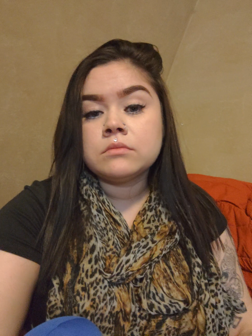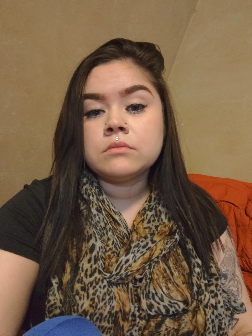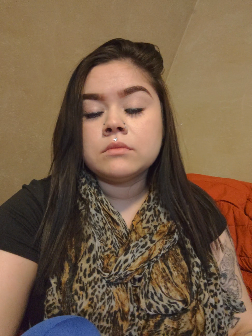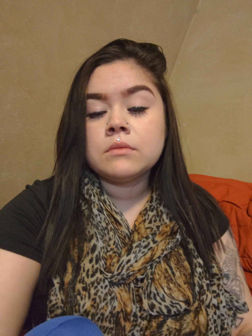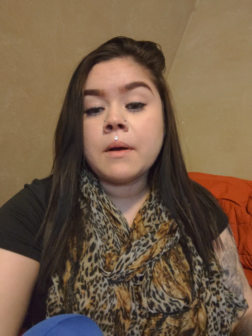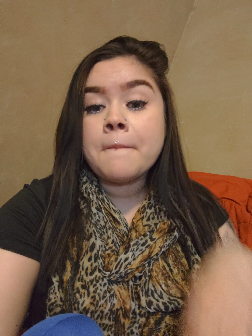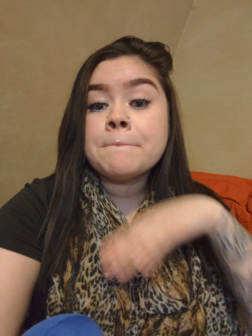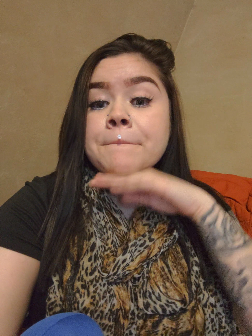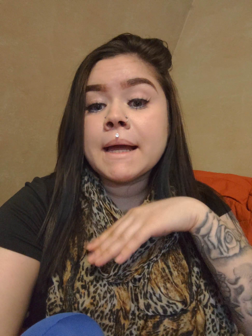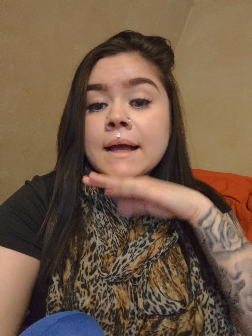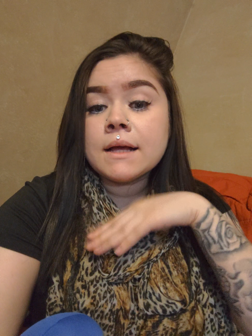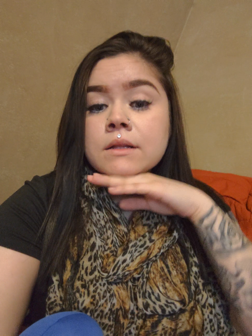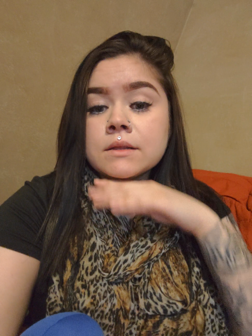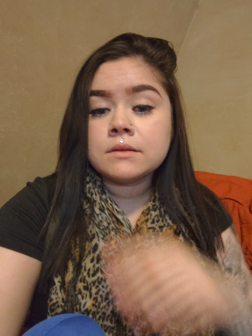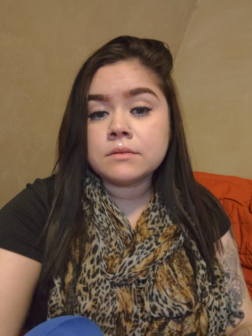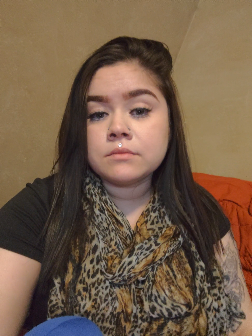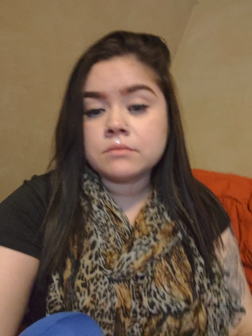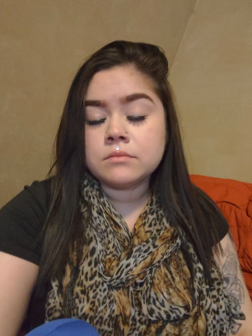pig